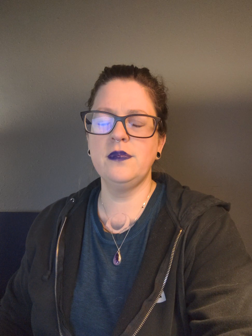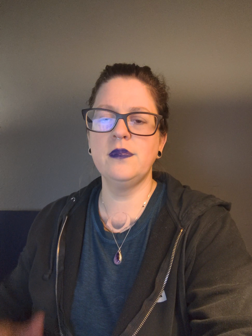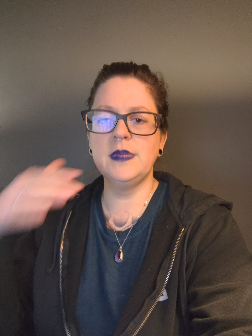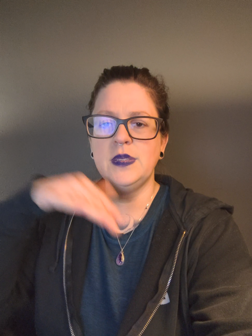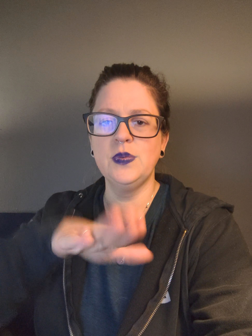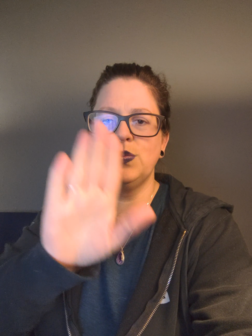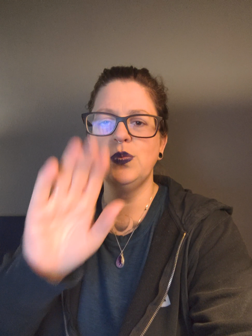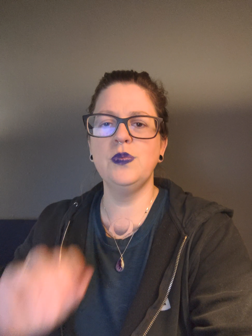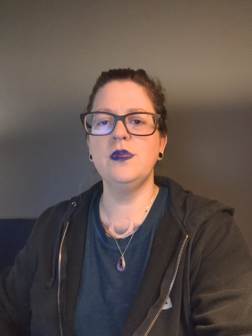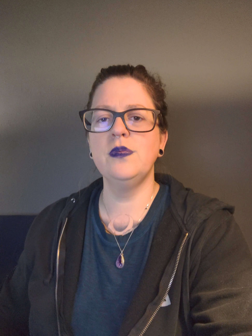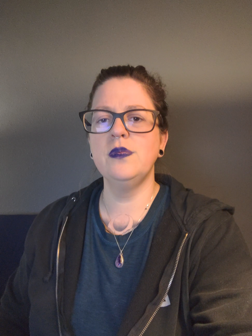into